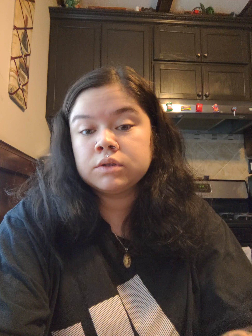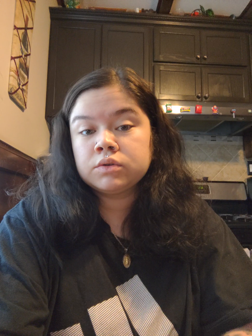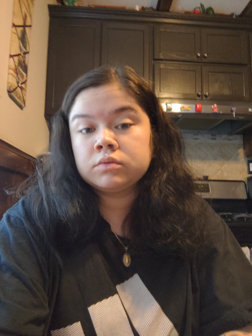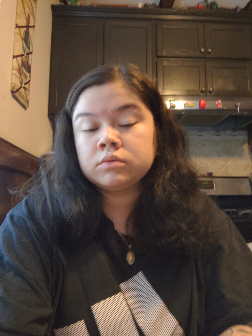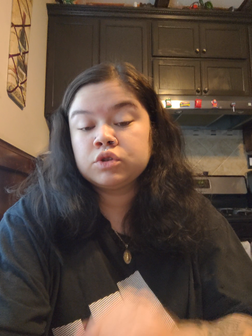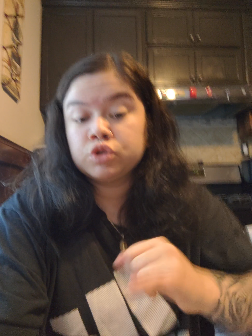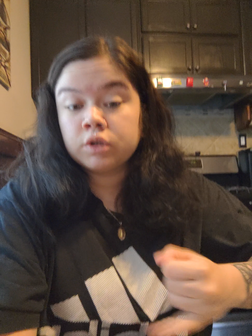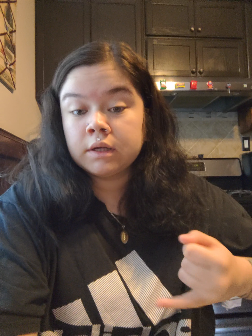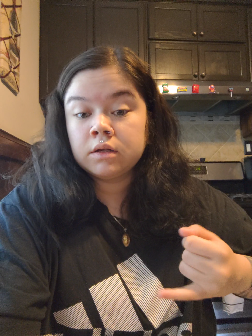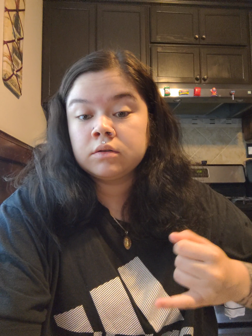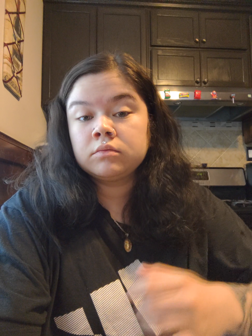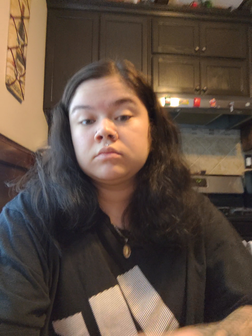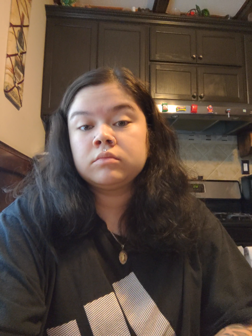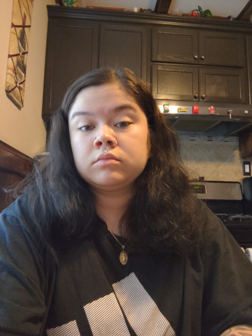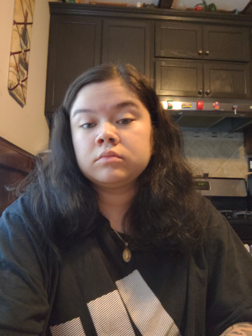jeans